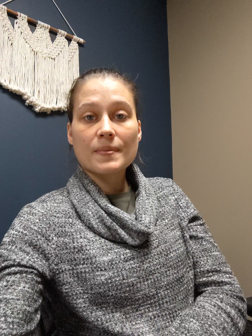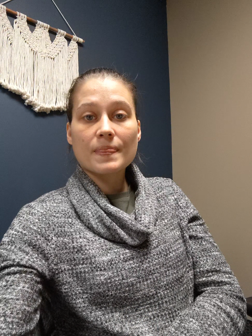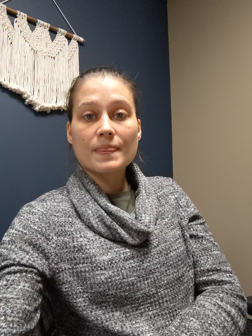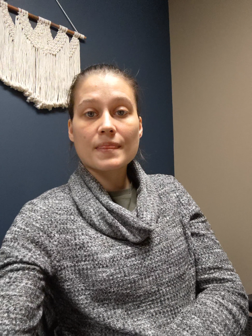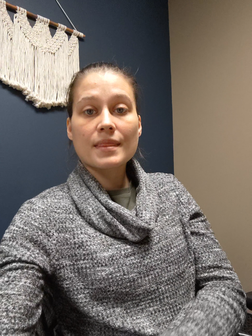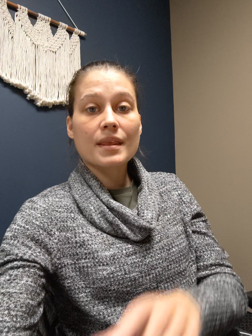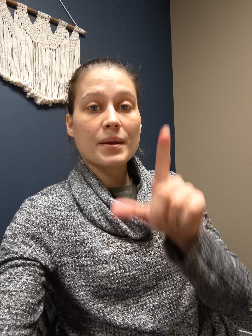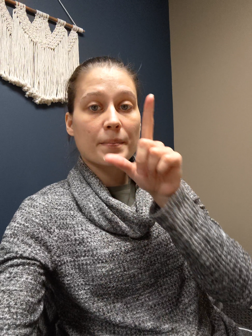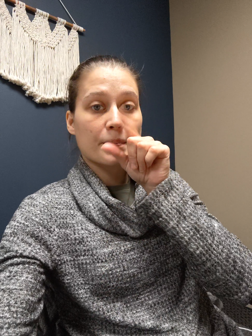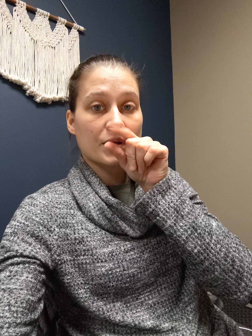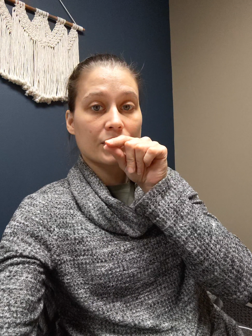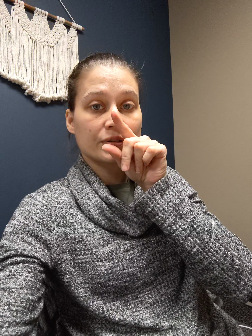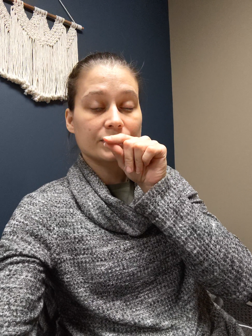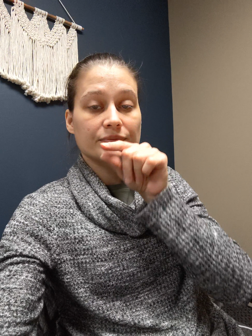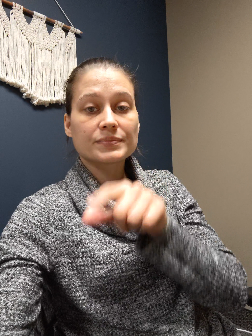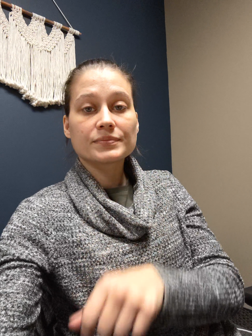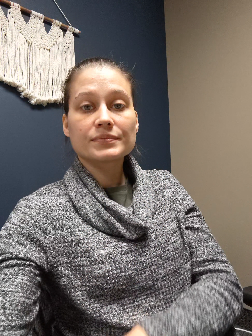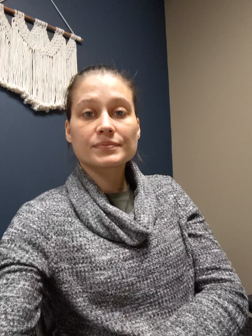bird